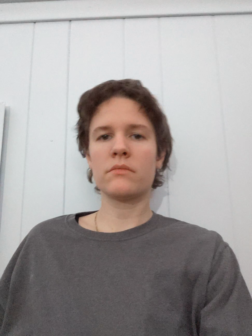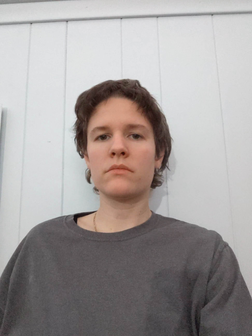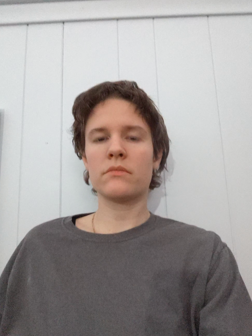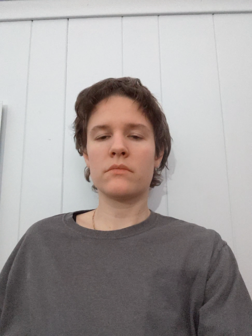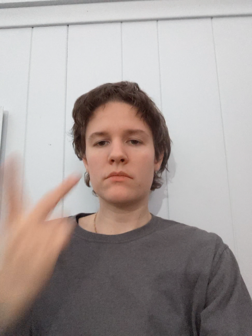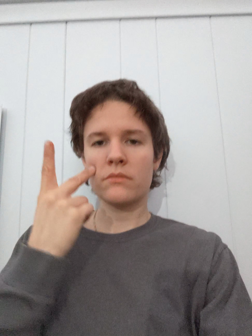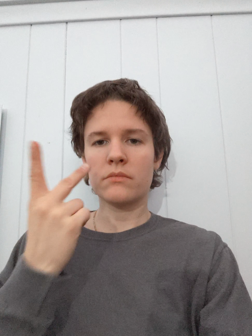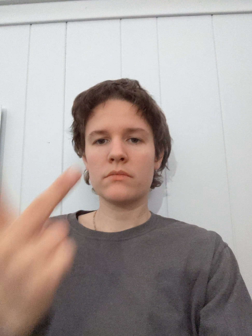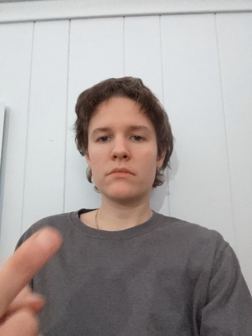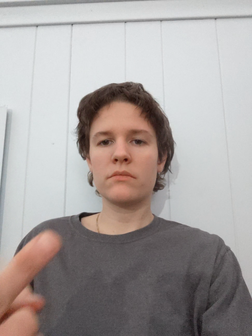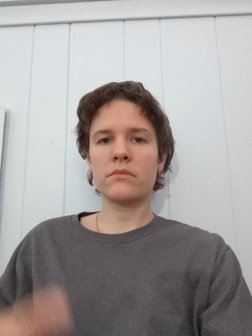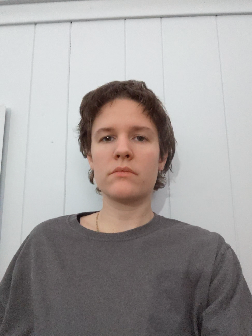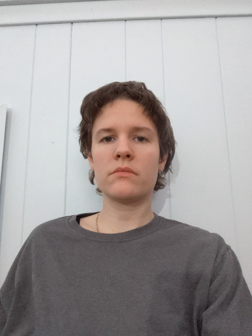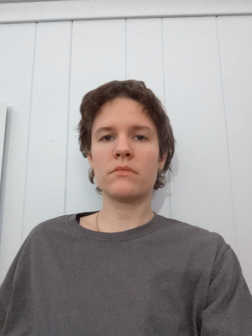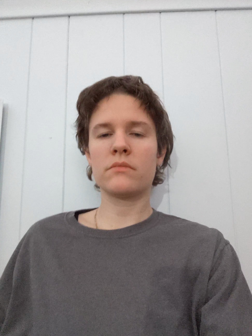see